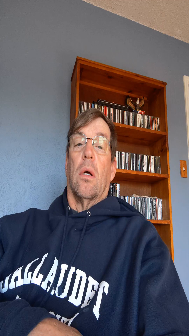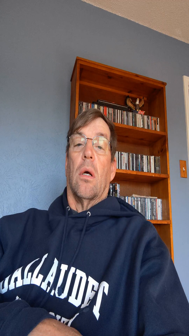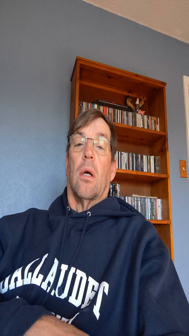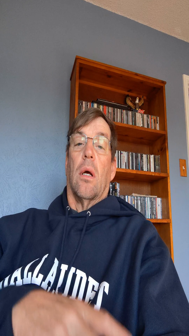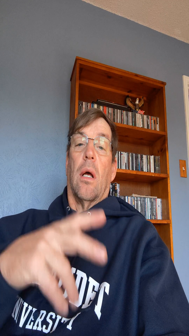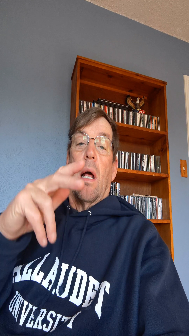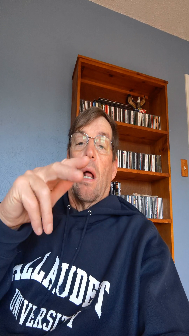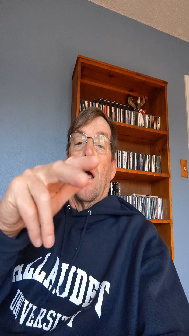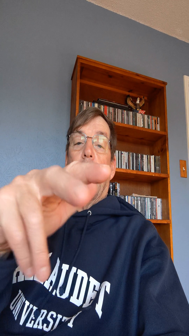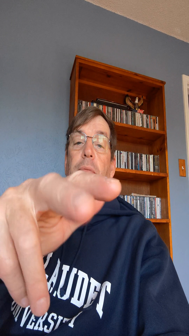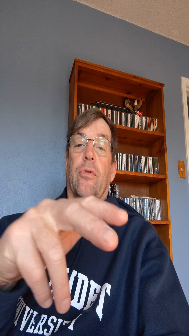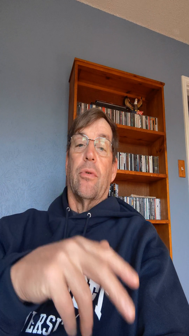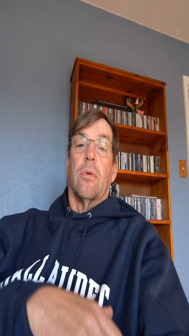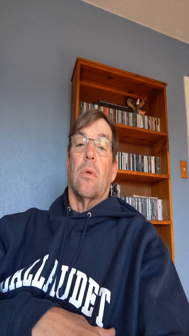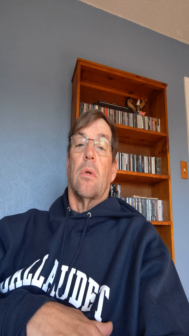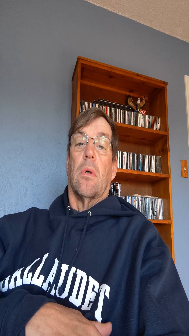helicopter